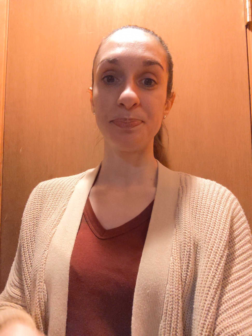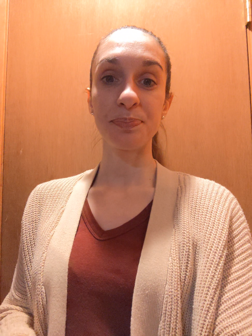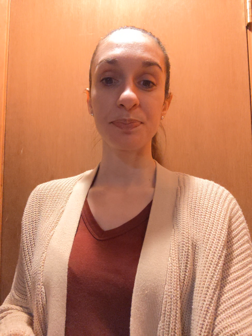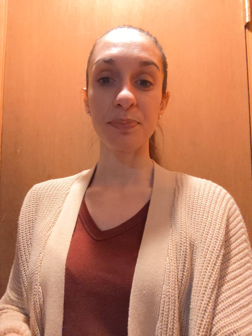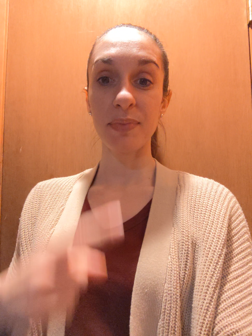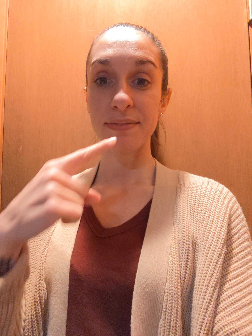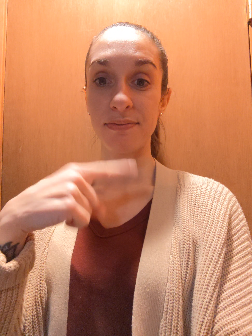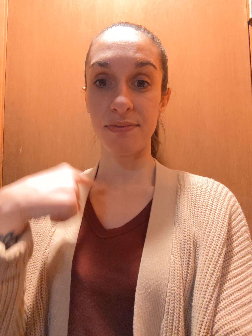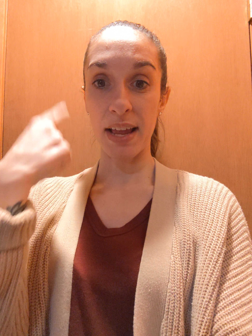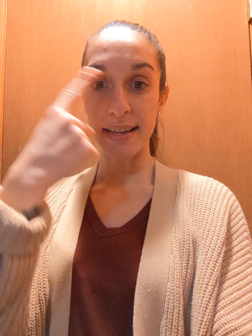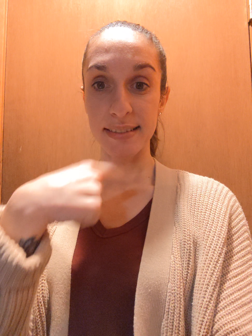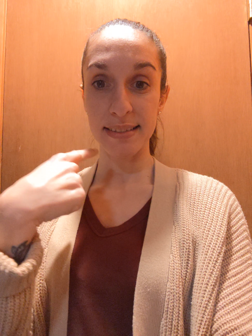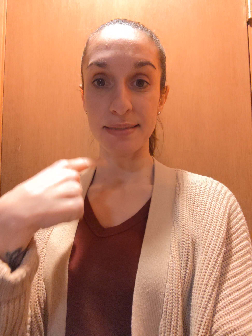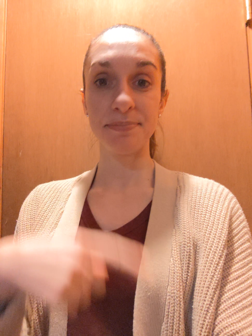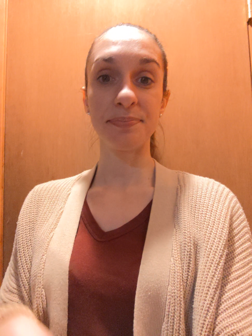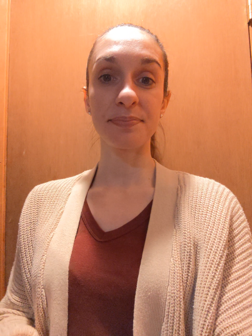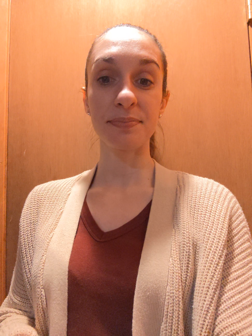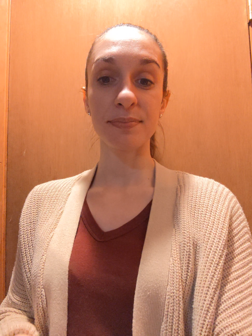face